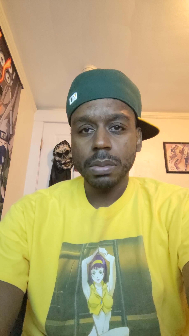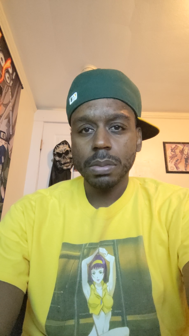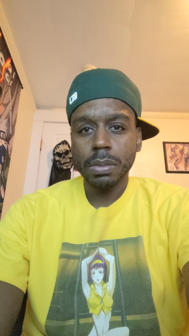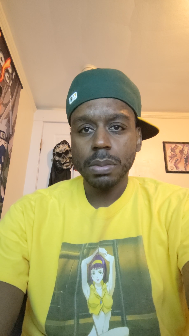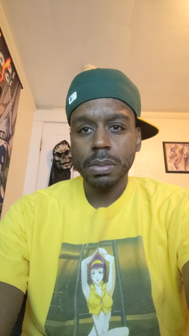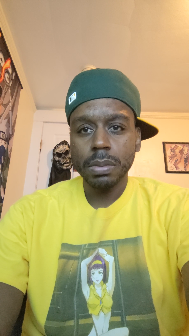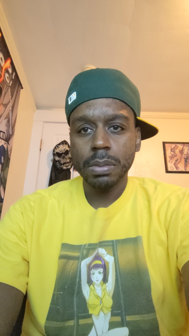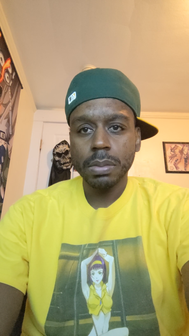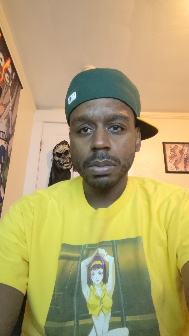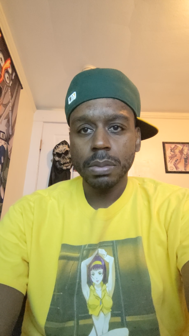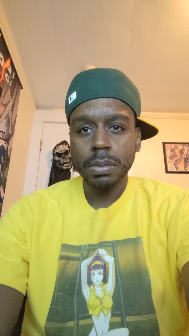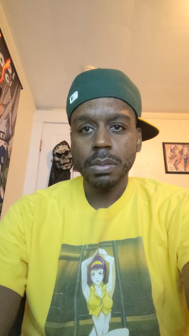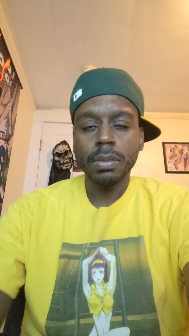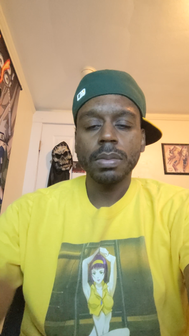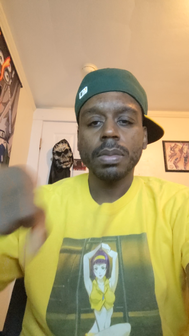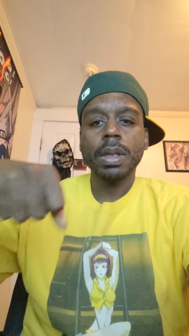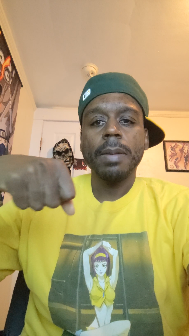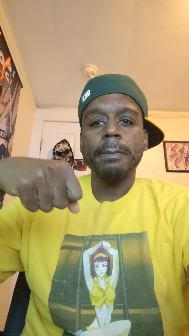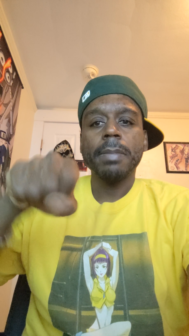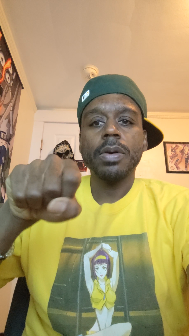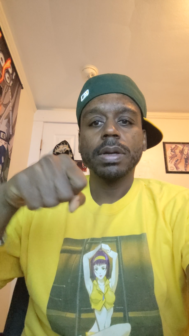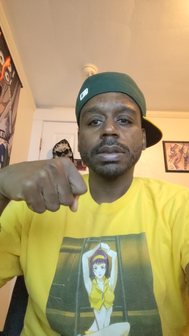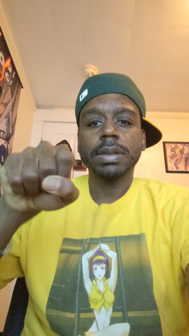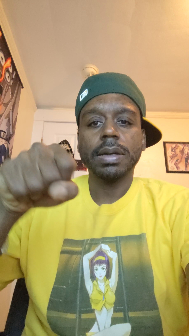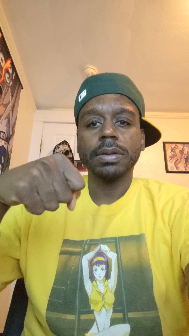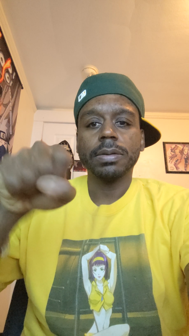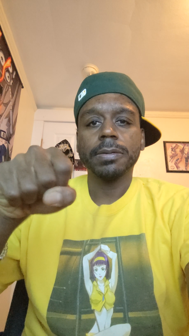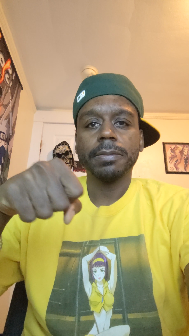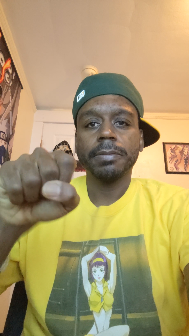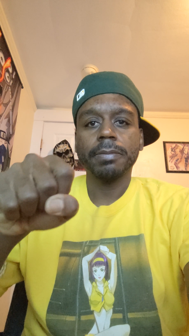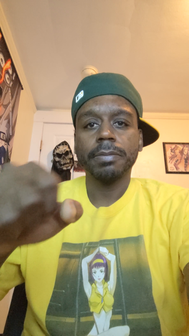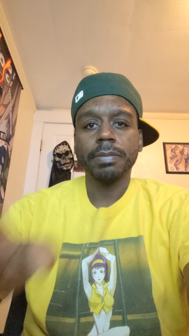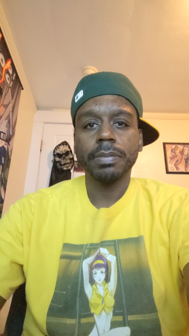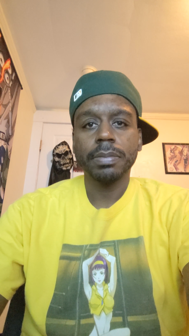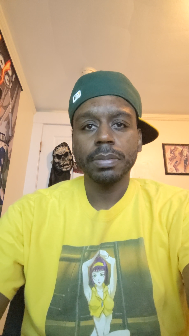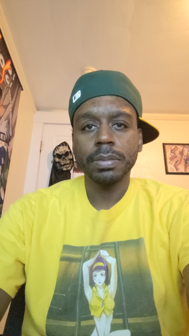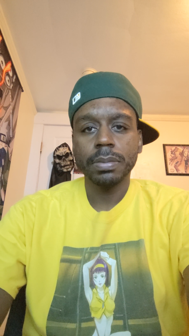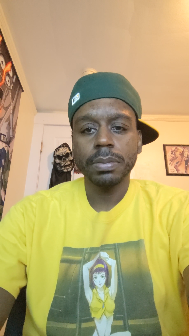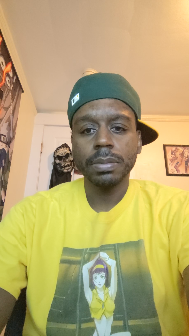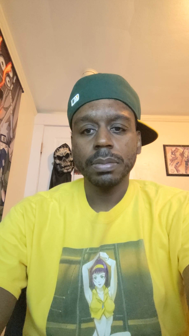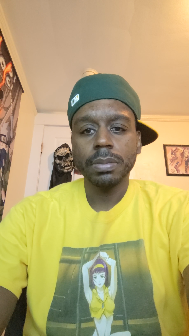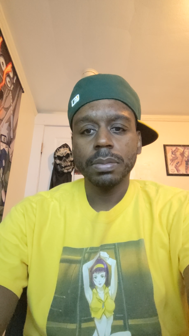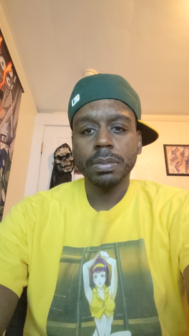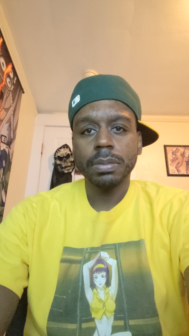motorcycle